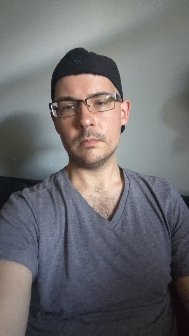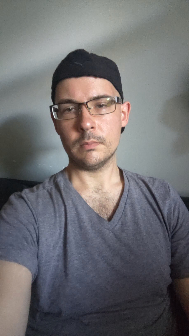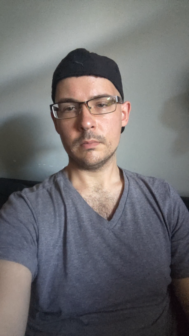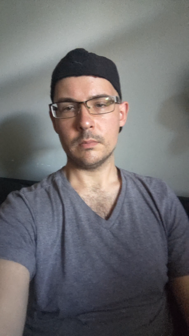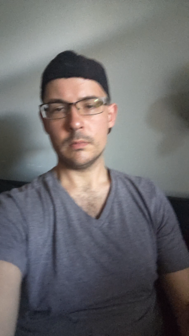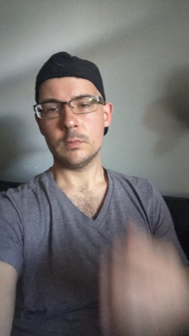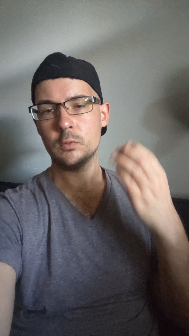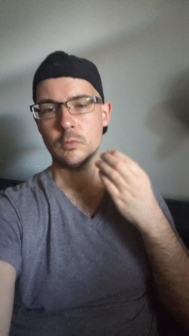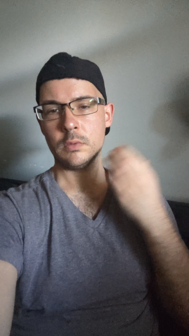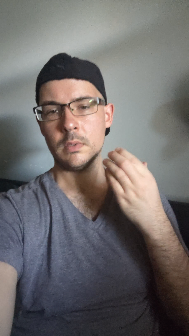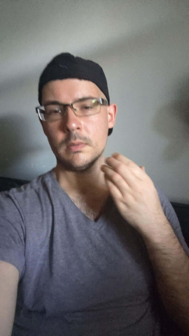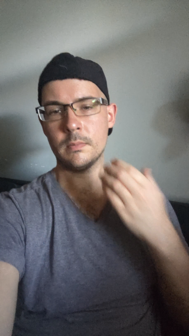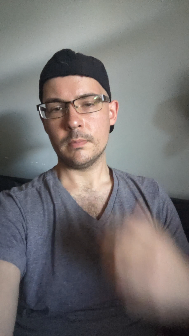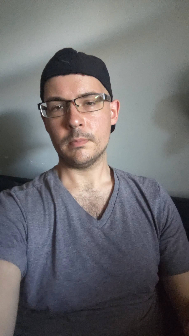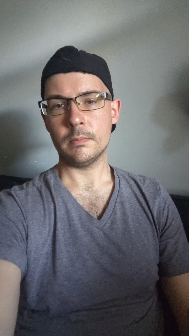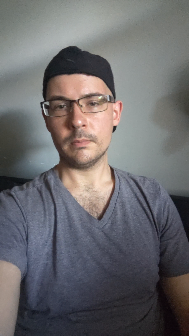shake